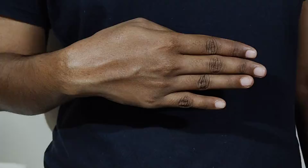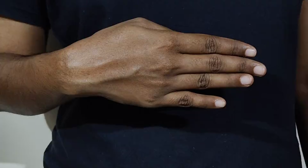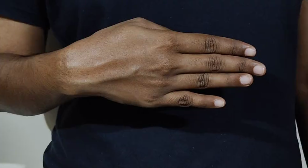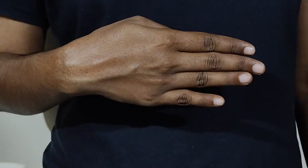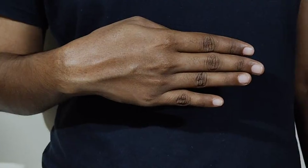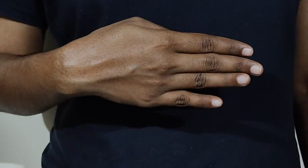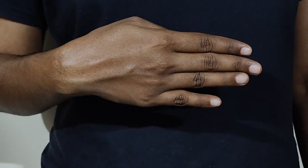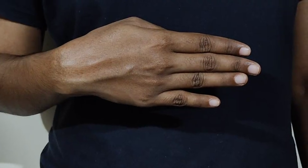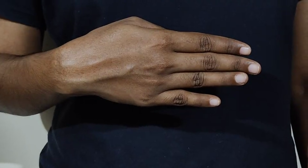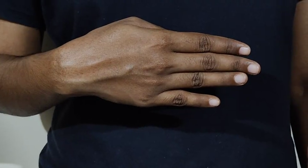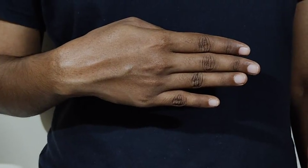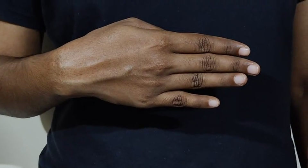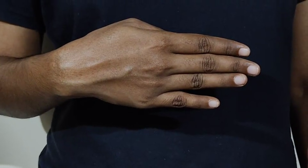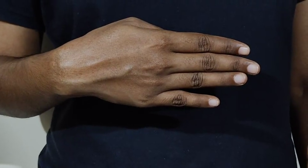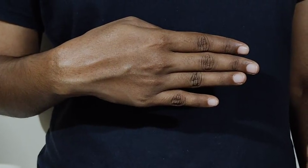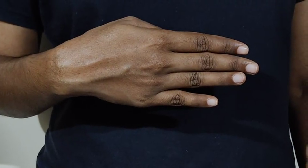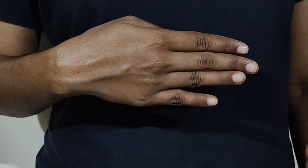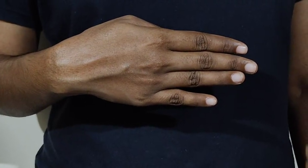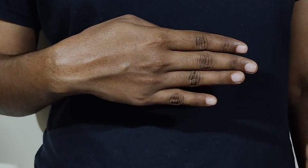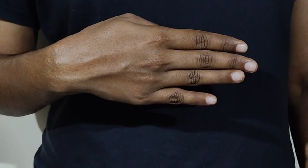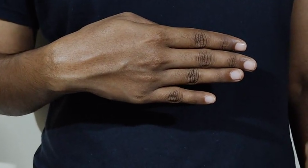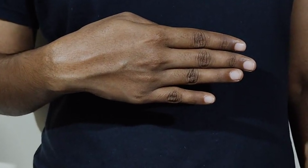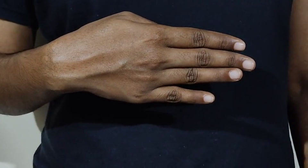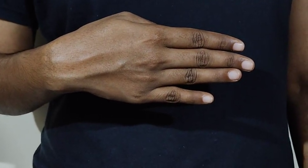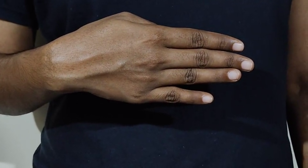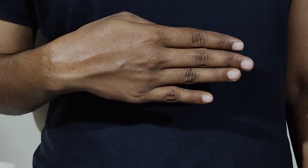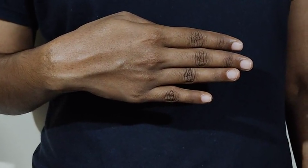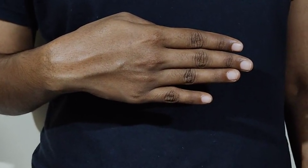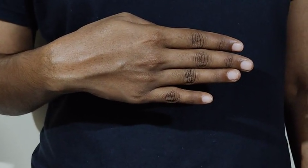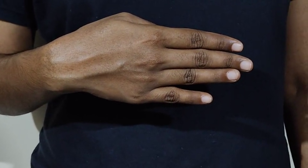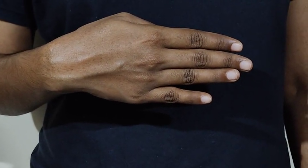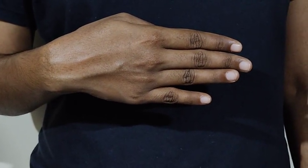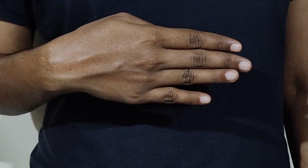അ